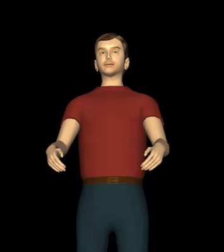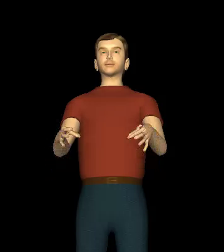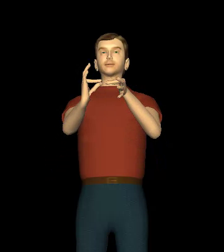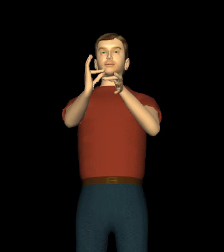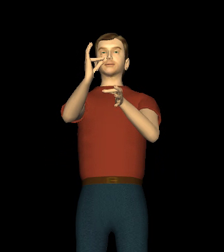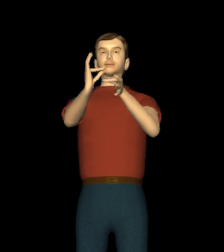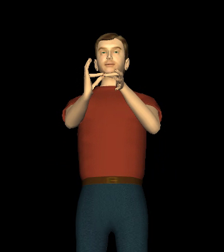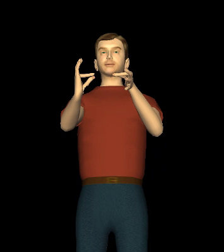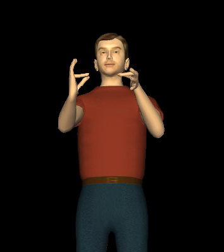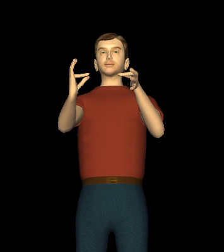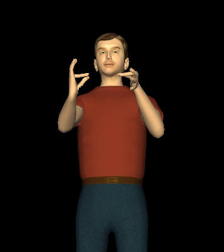حجم